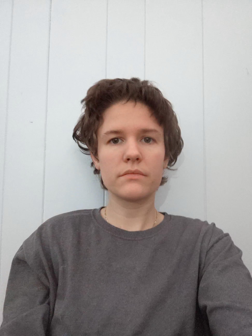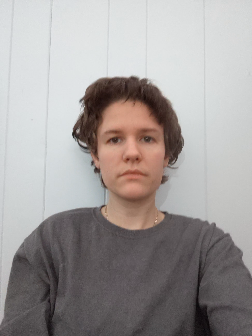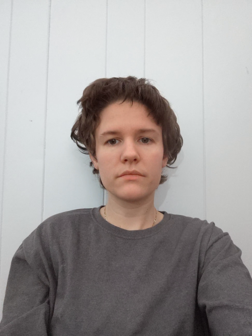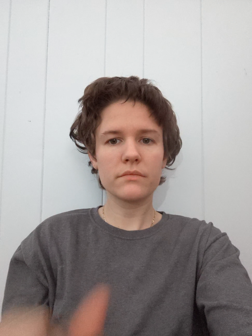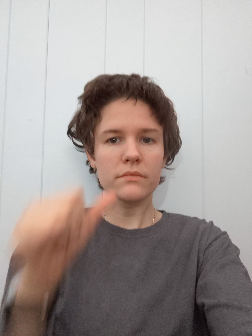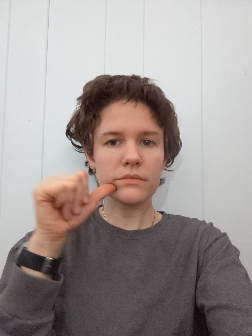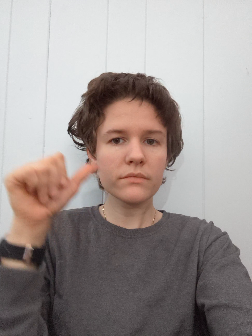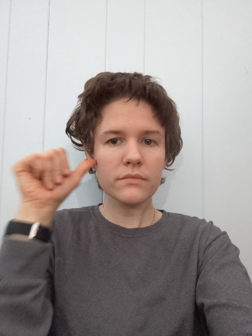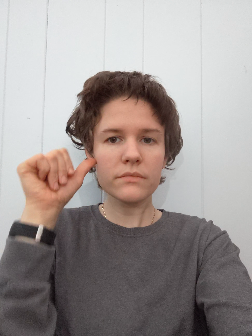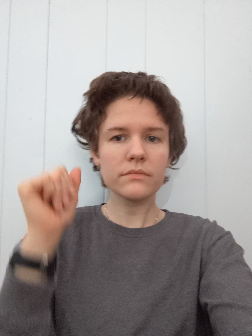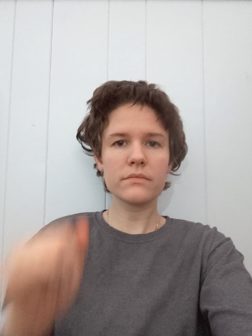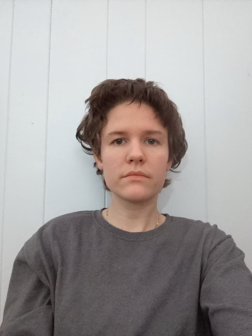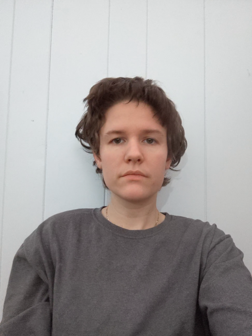yesterday